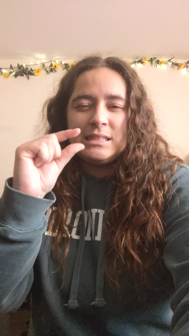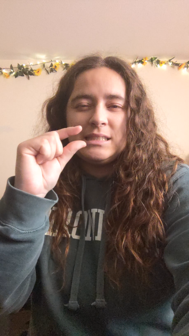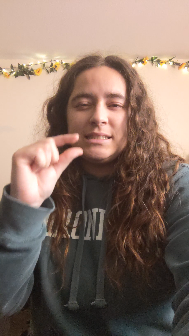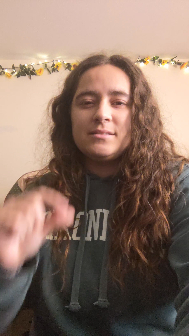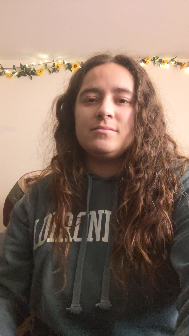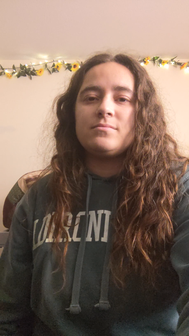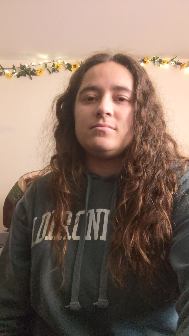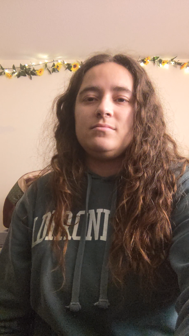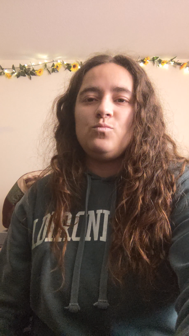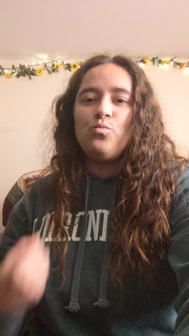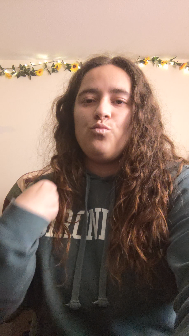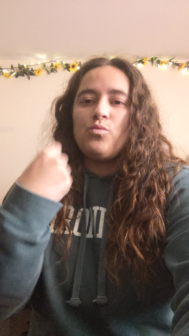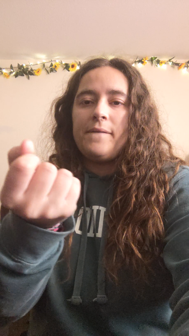drive